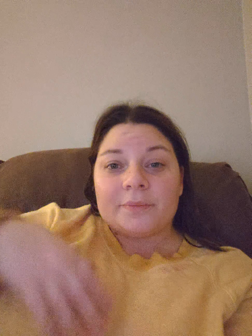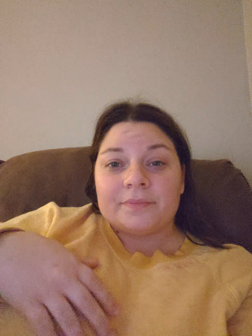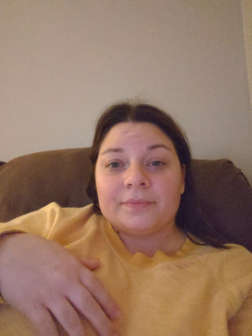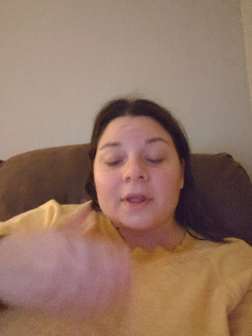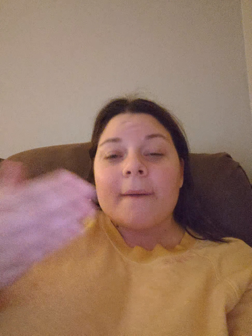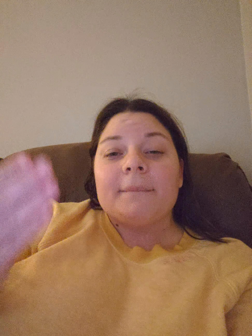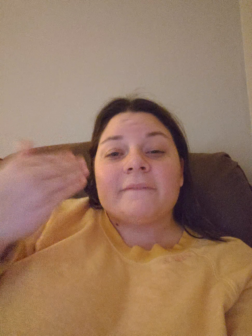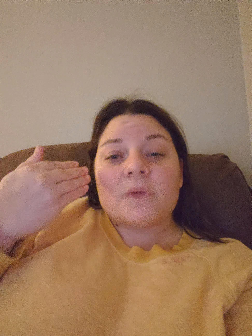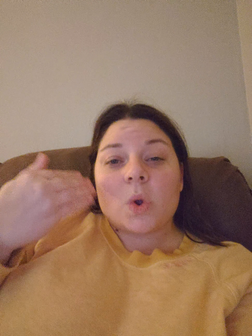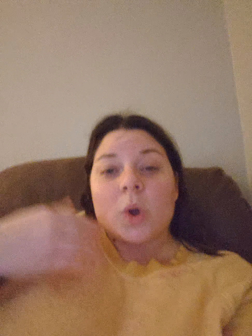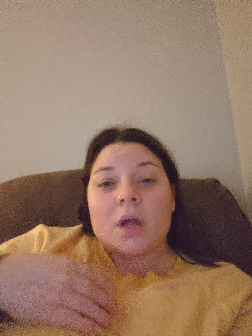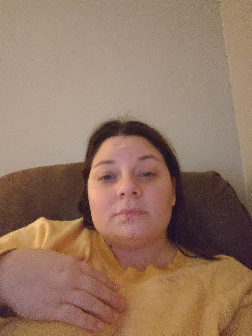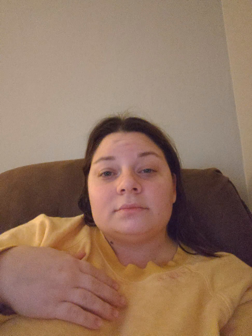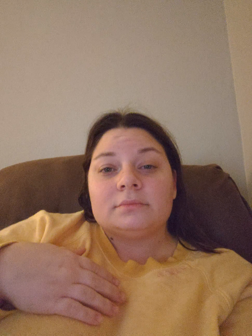before